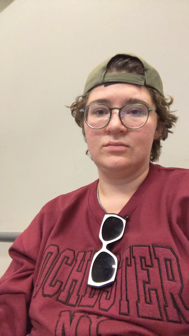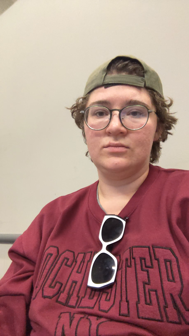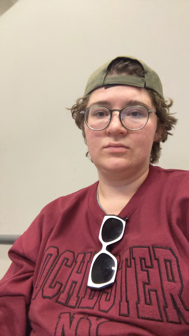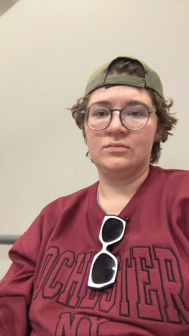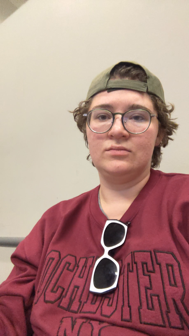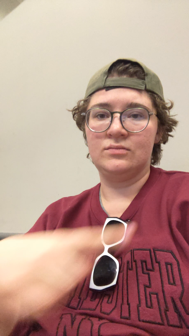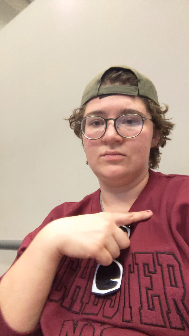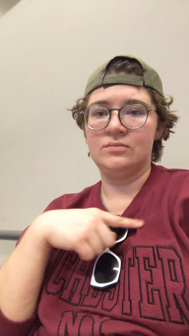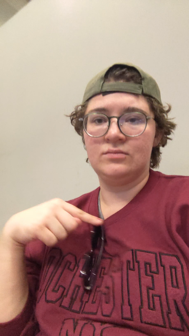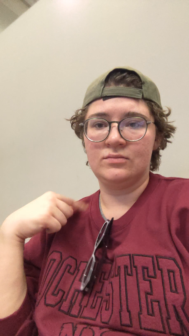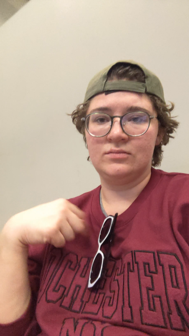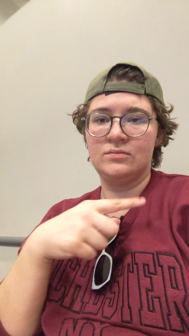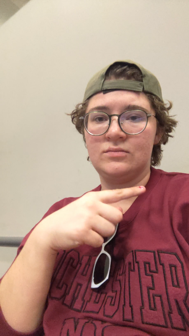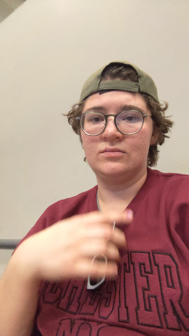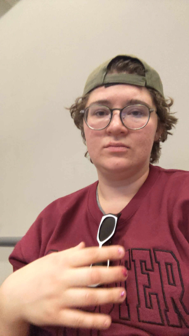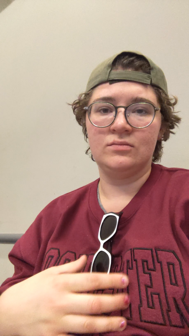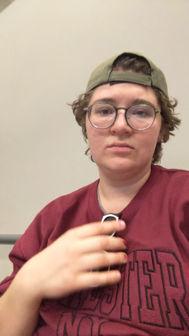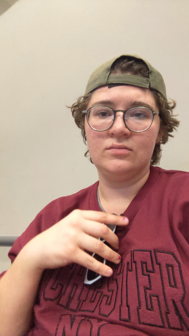bib